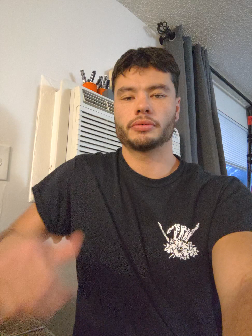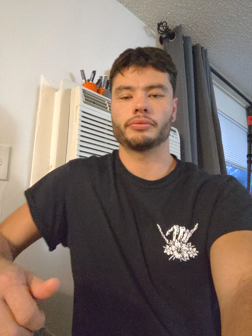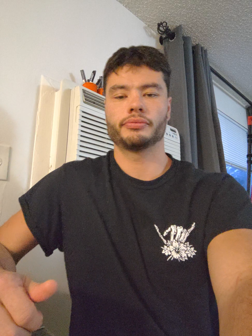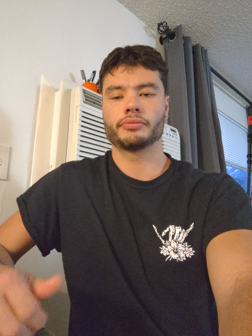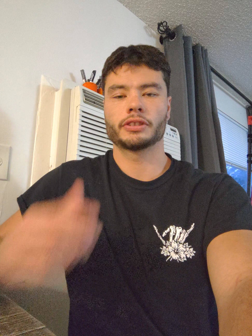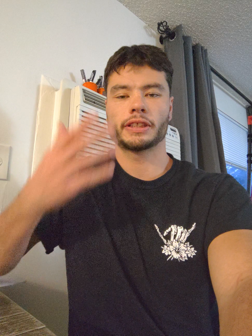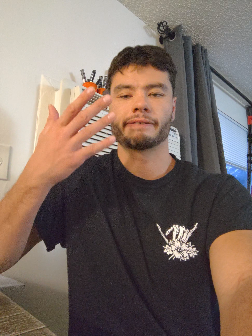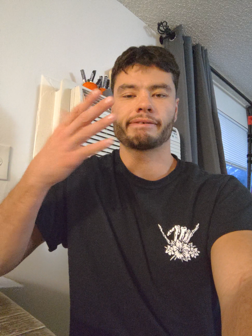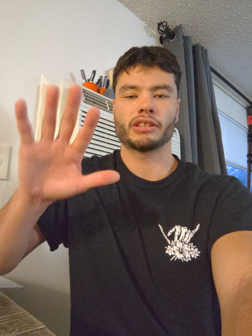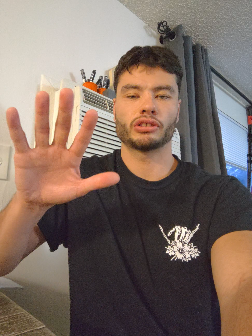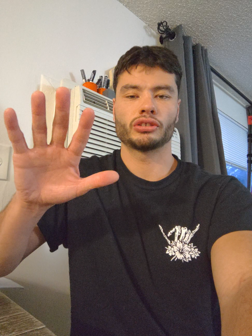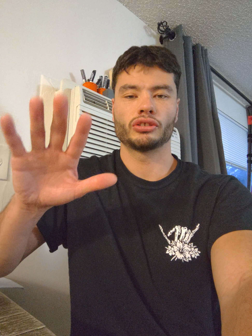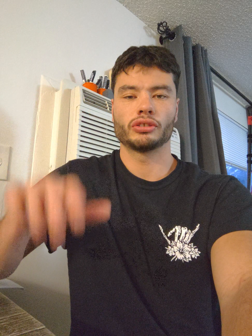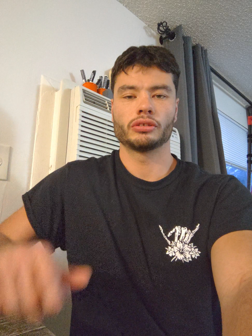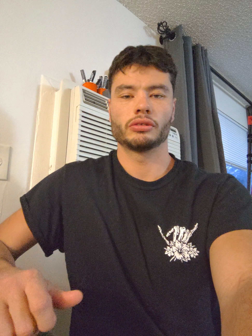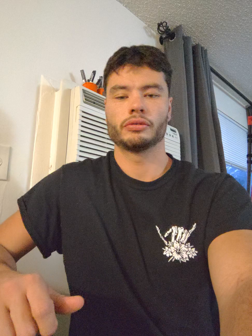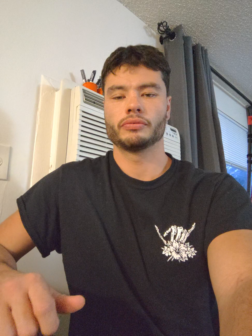finish